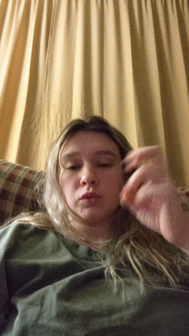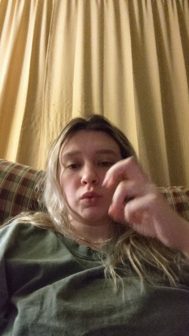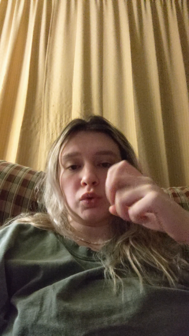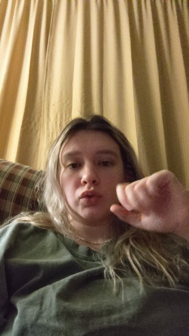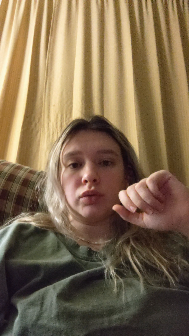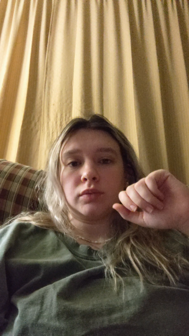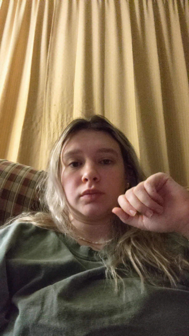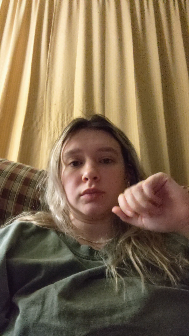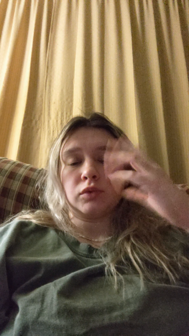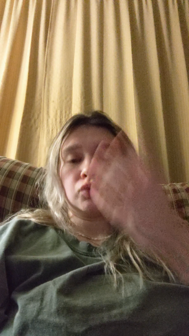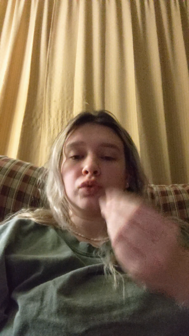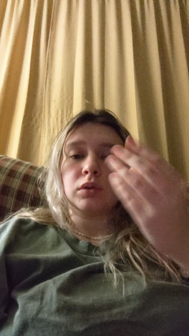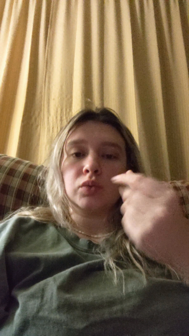gentle